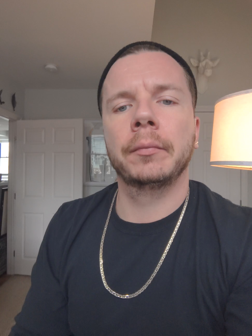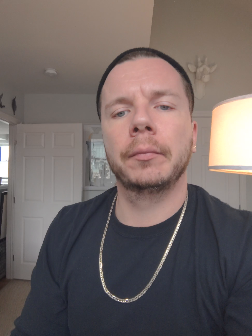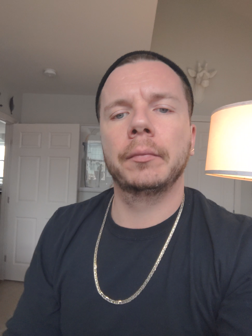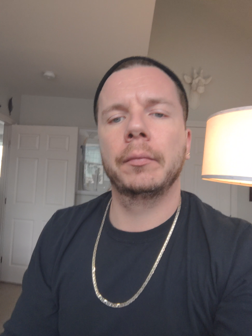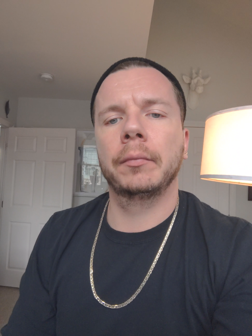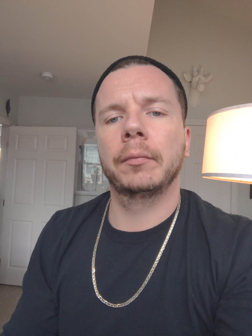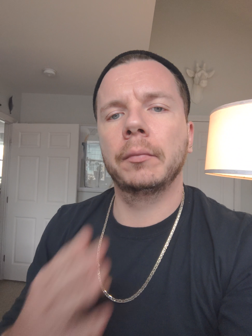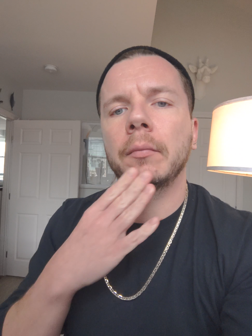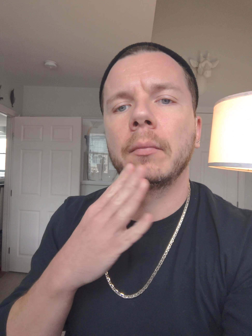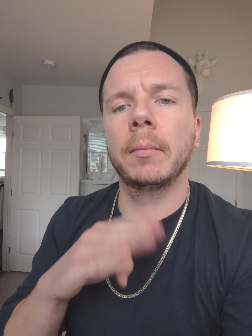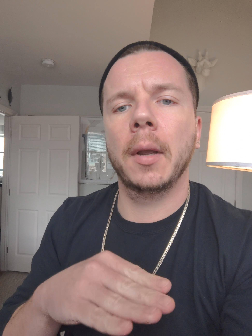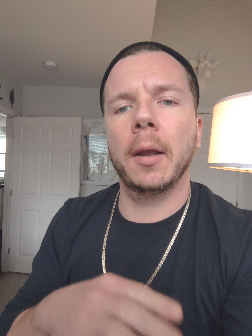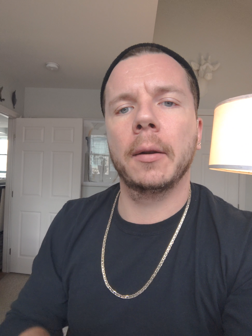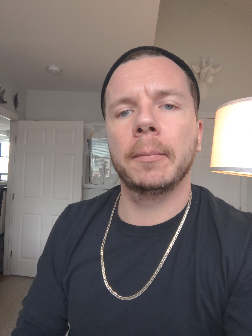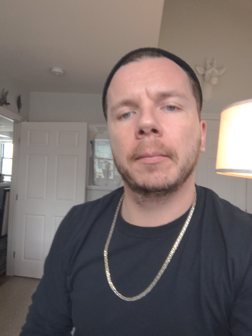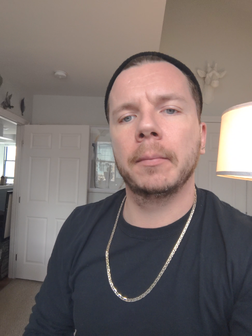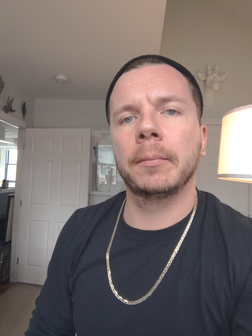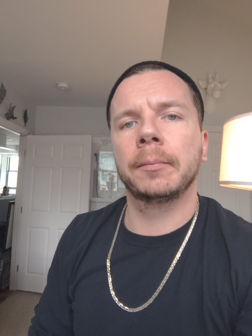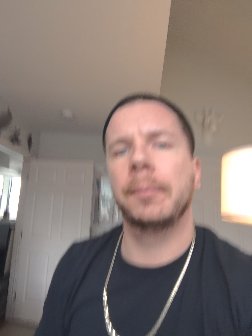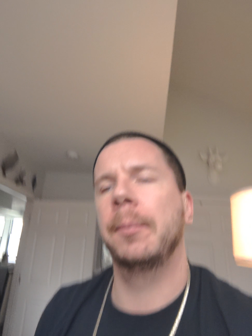bad